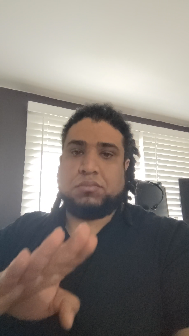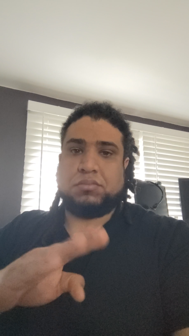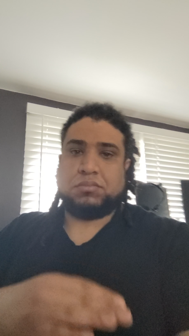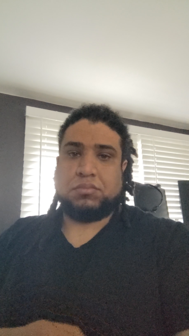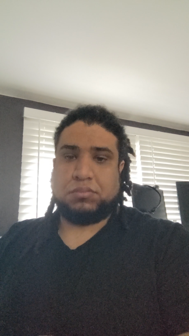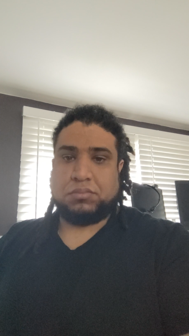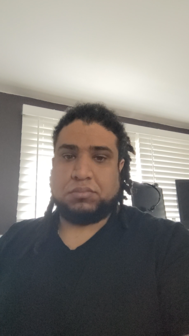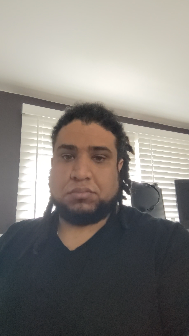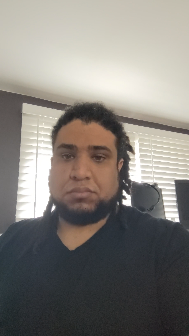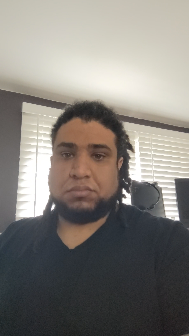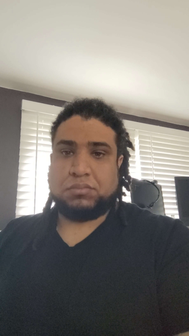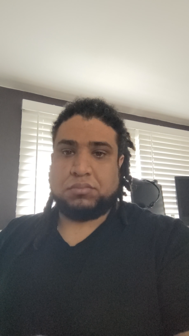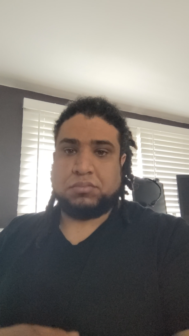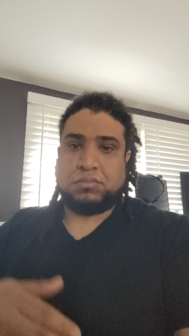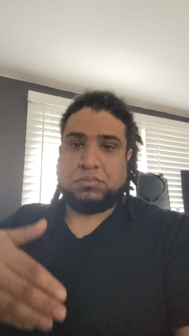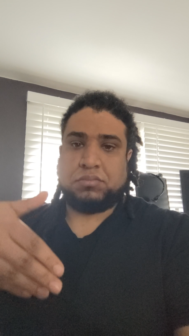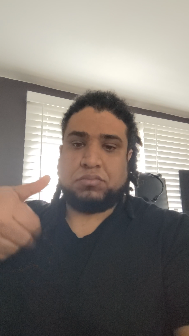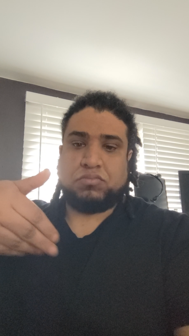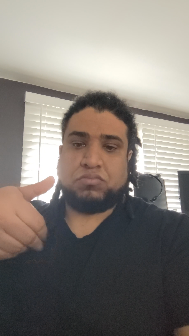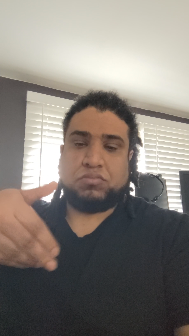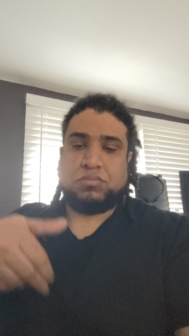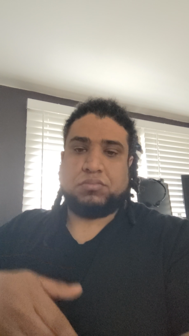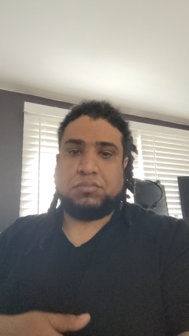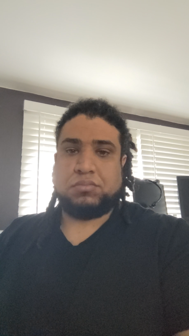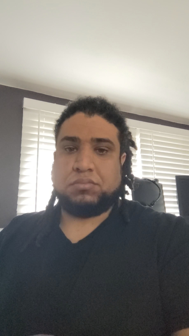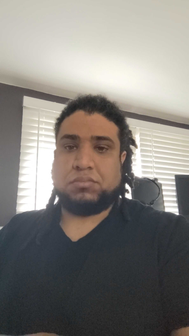shorts